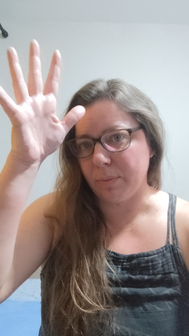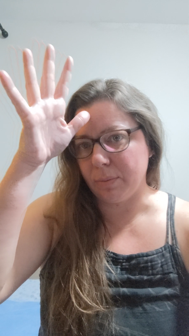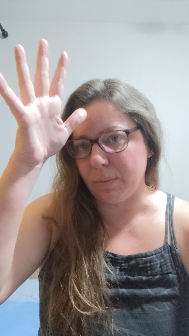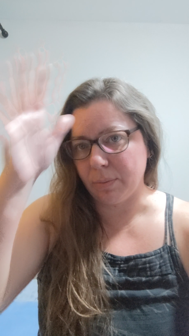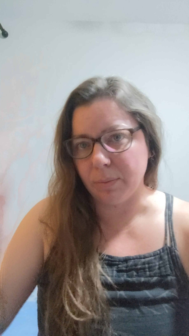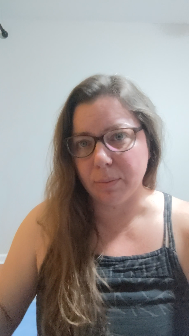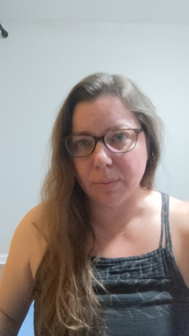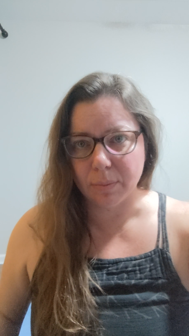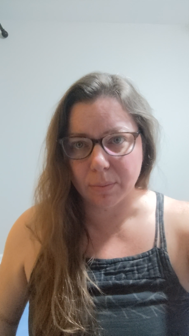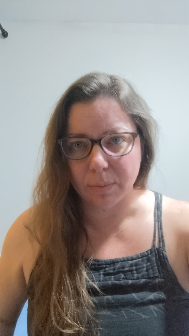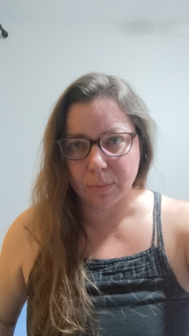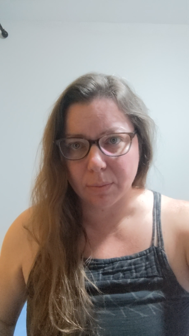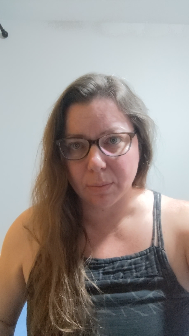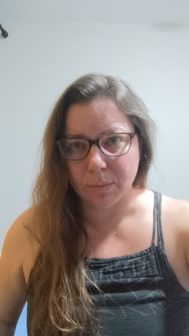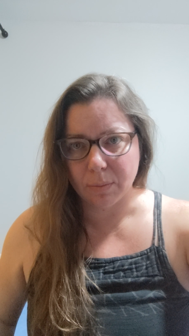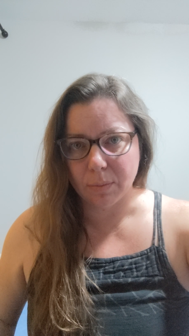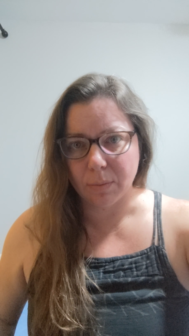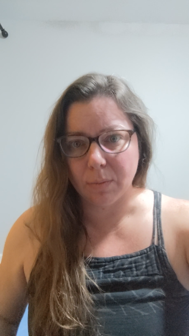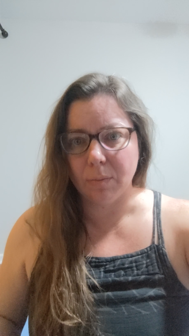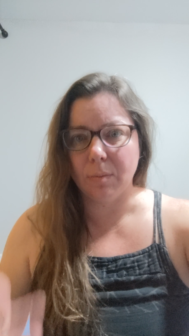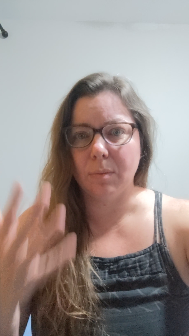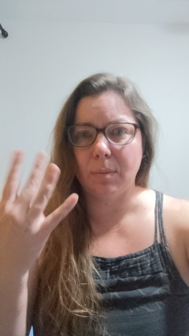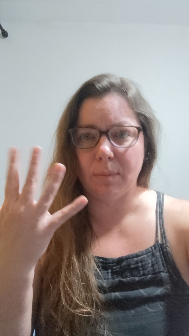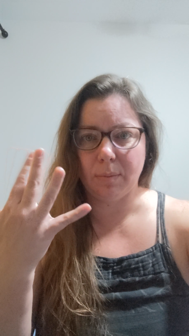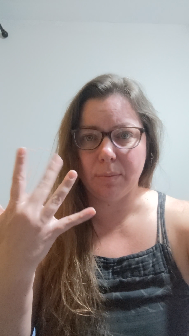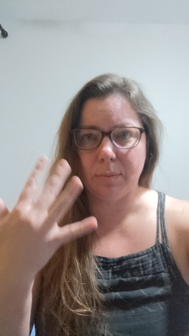hand